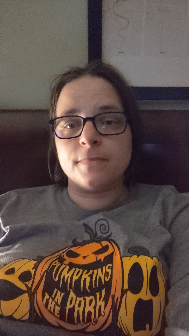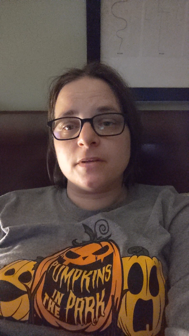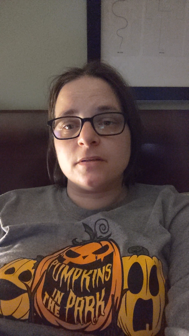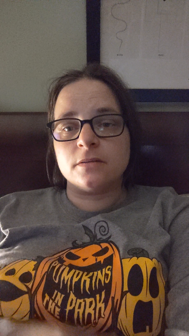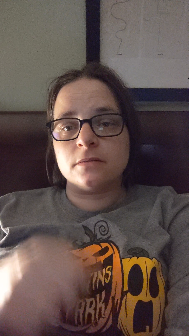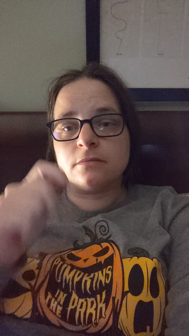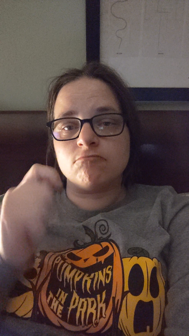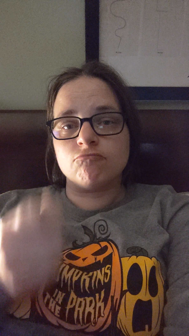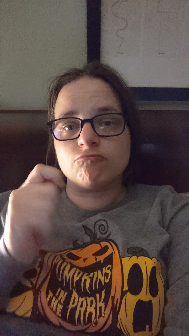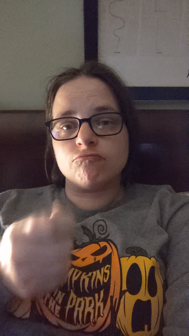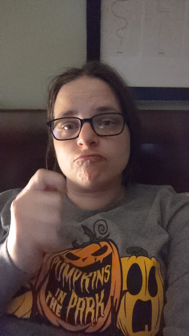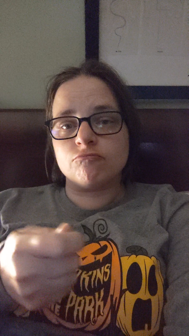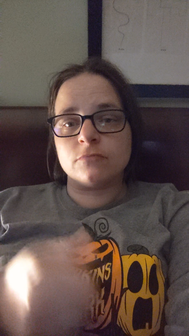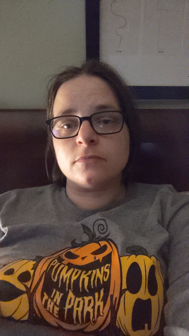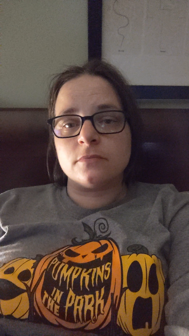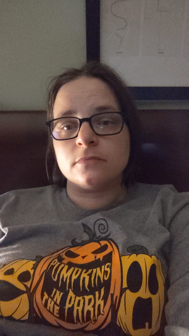cart